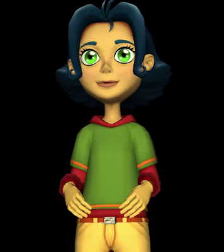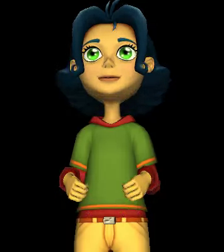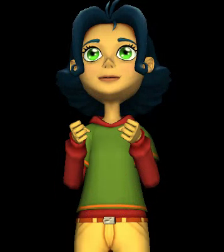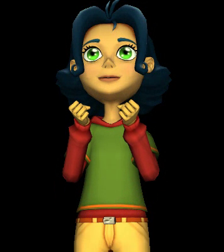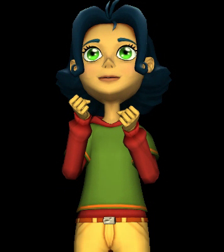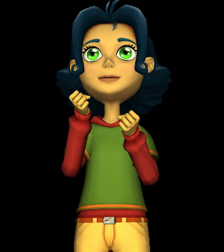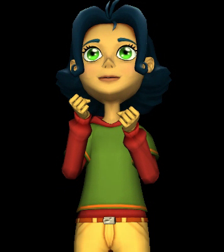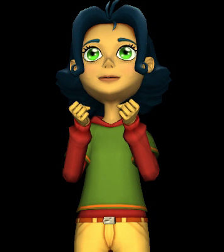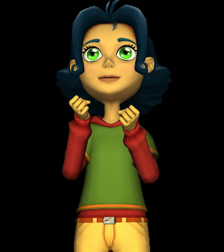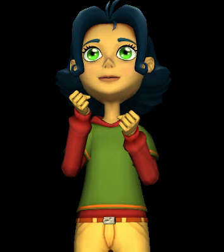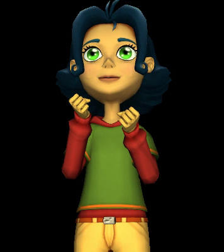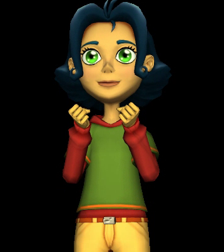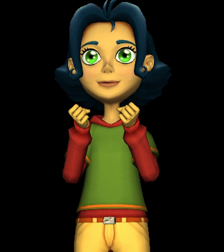قيادة